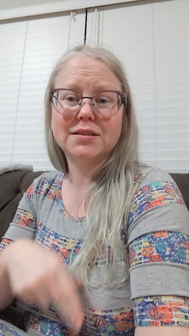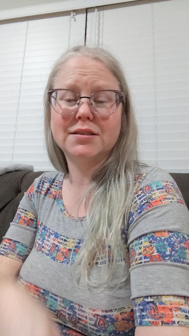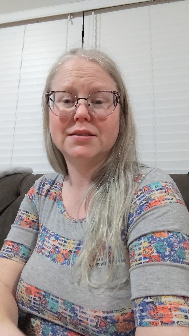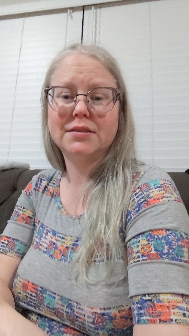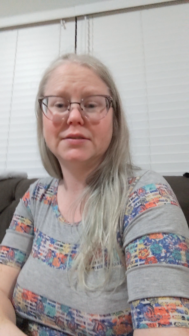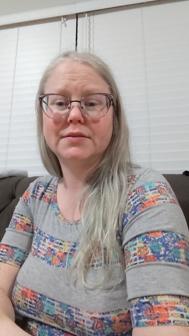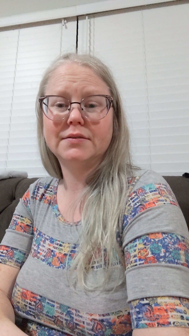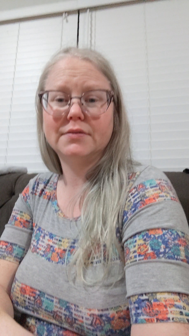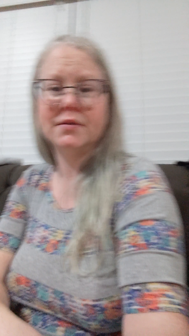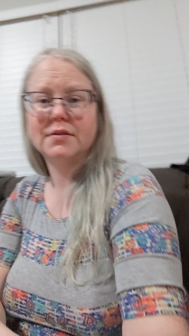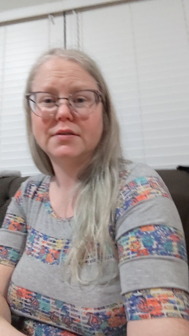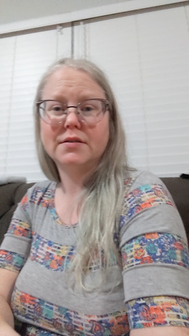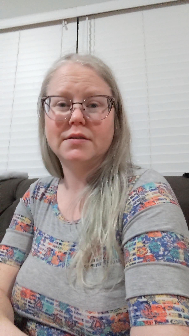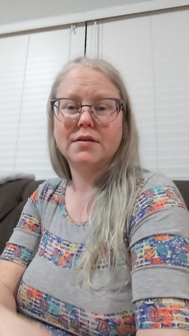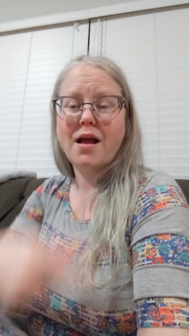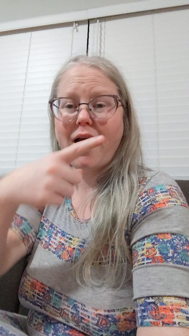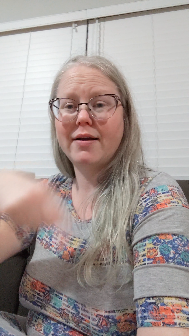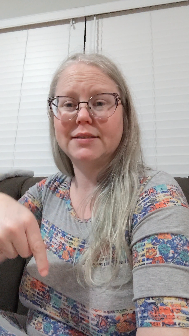cut